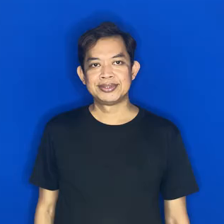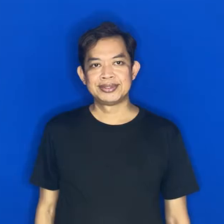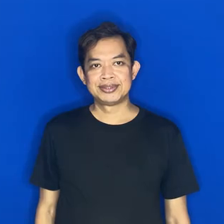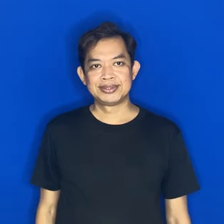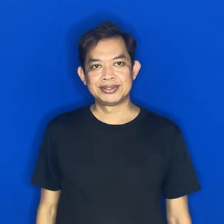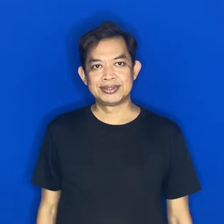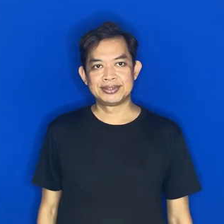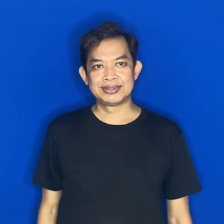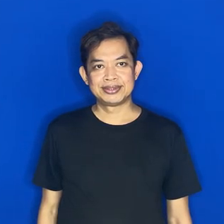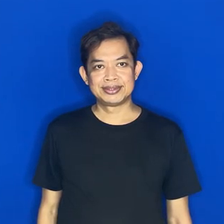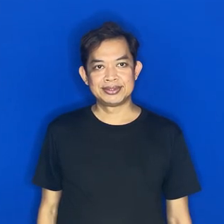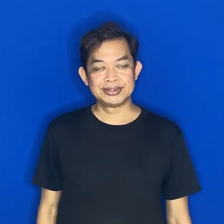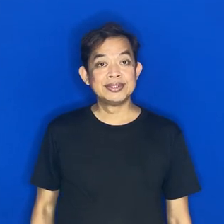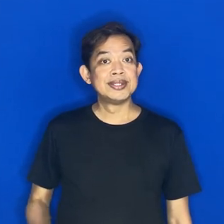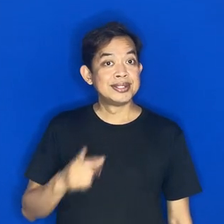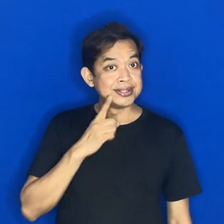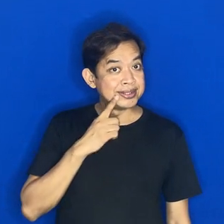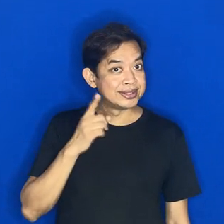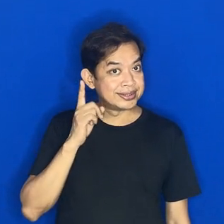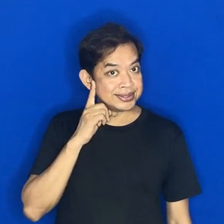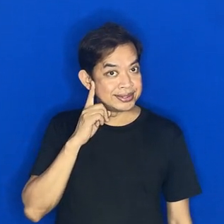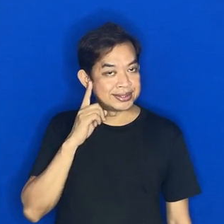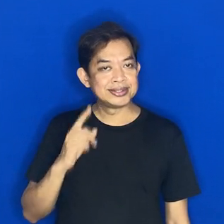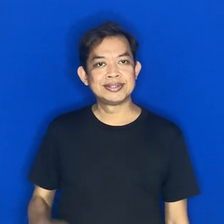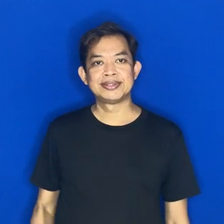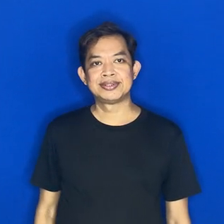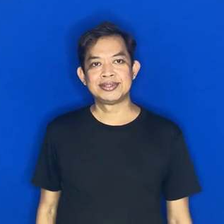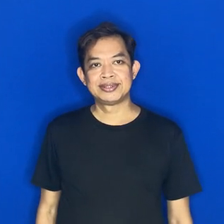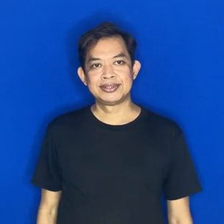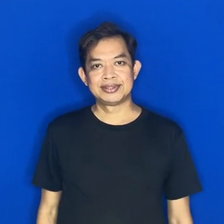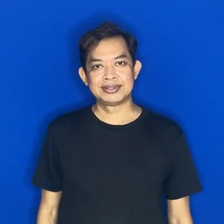deaf